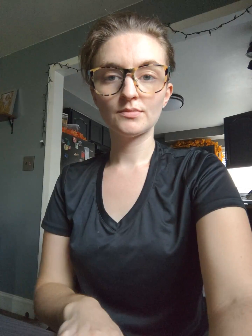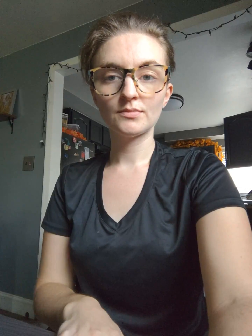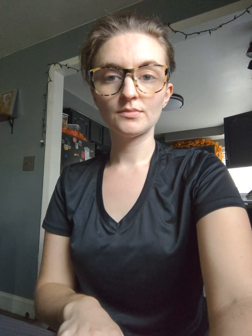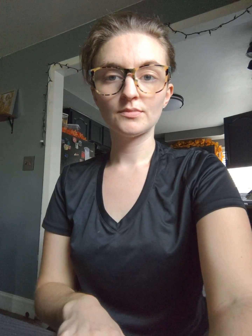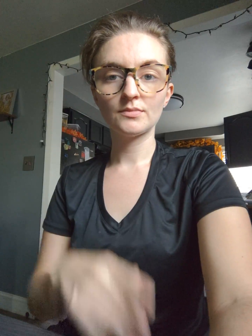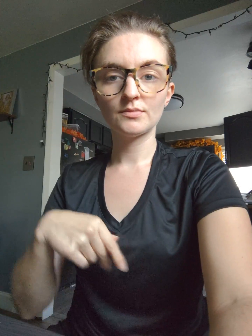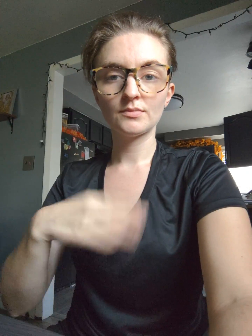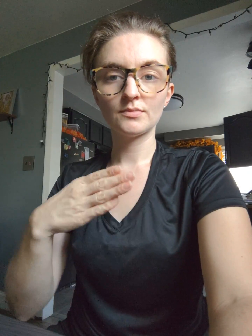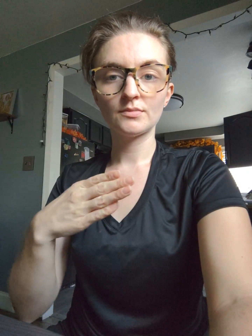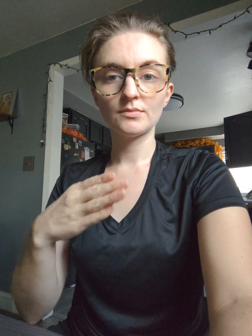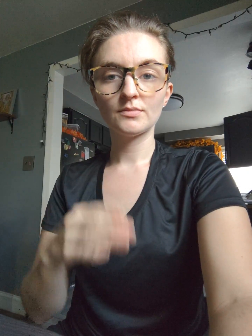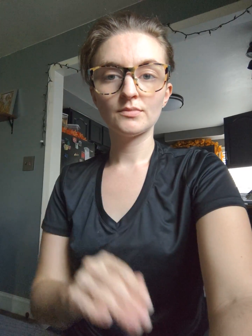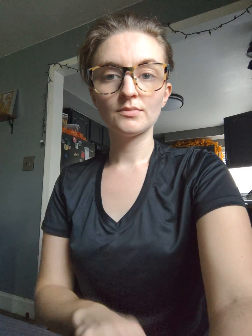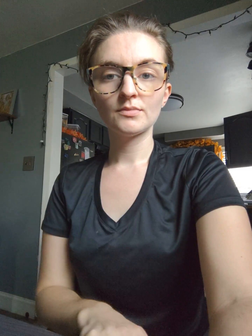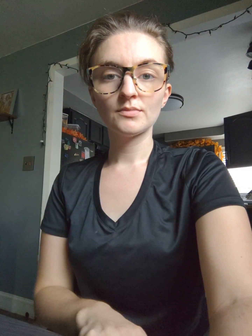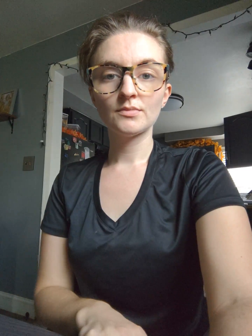kick